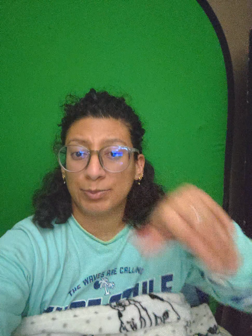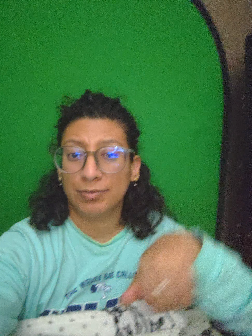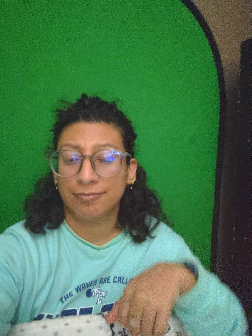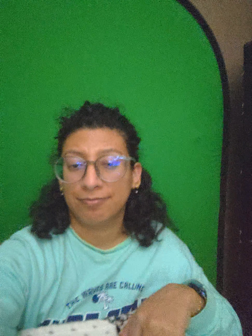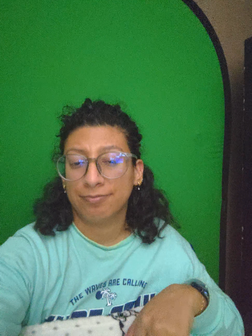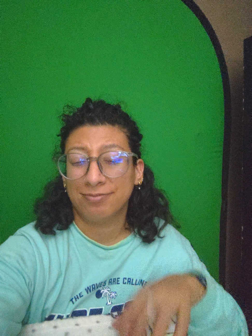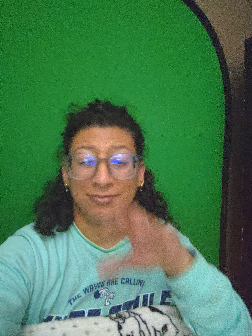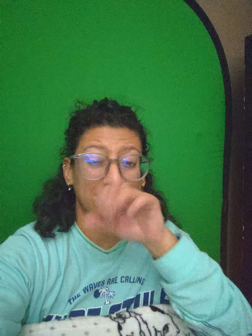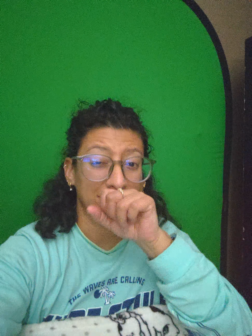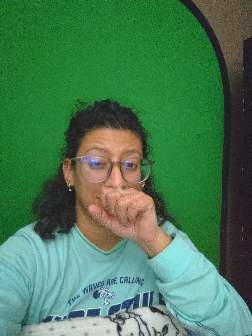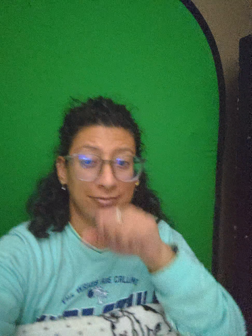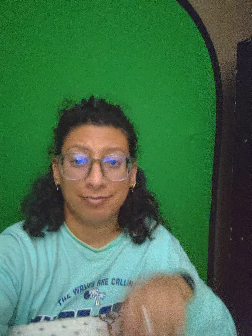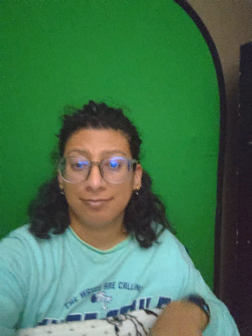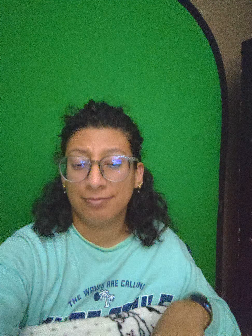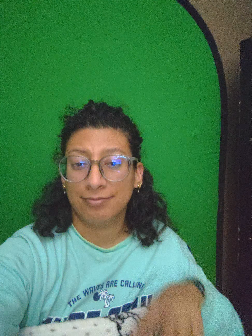orange